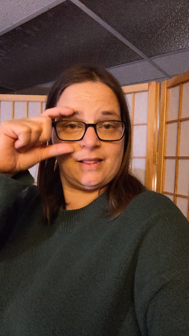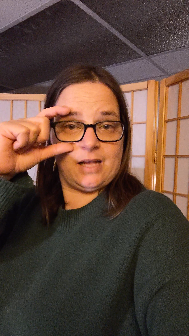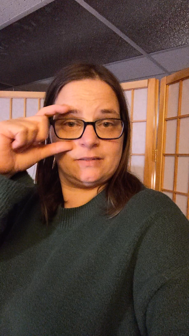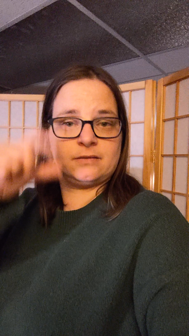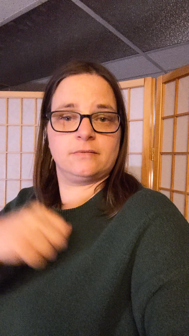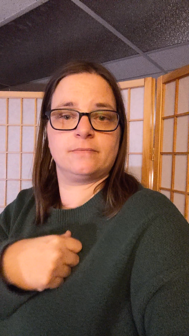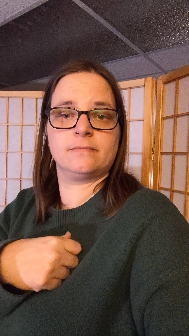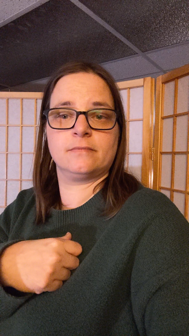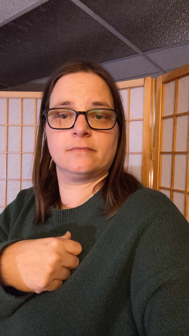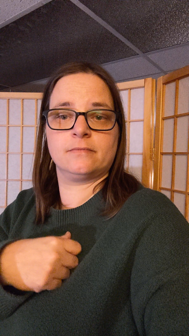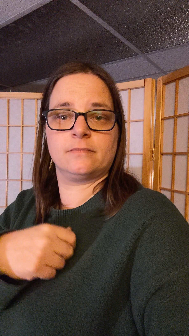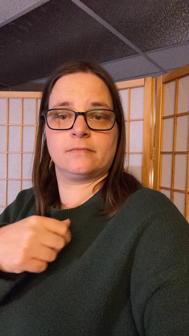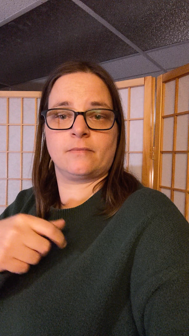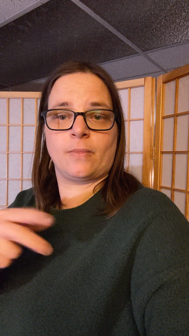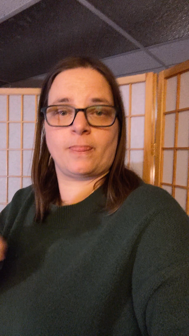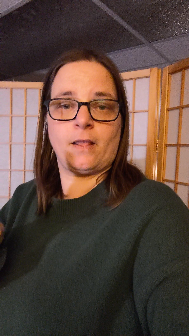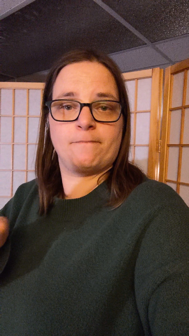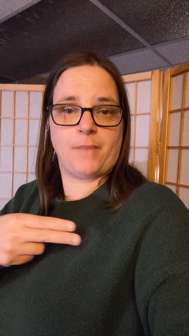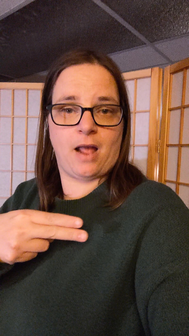belt